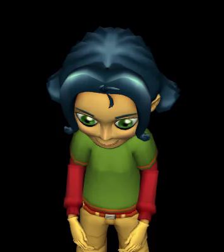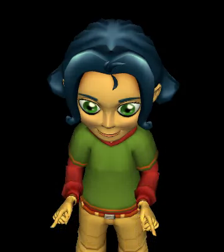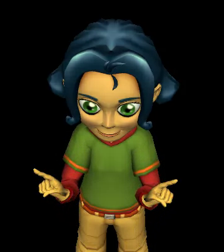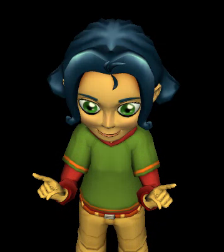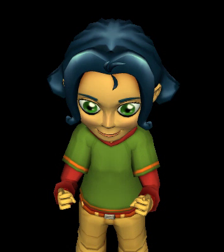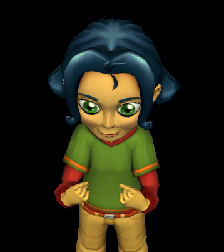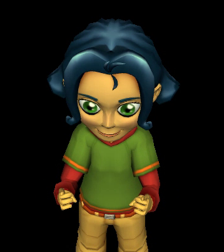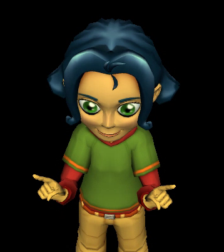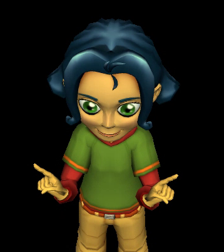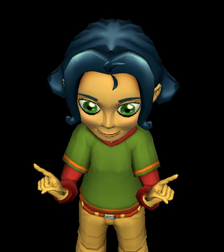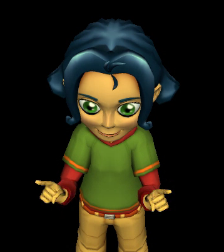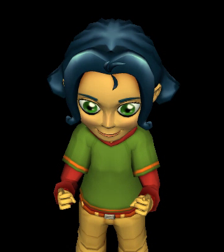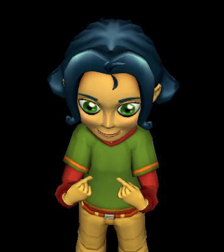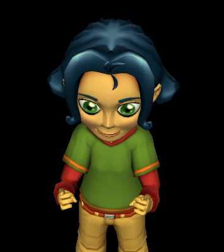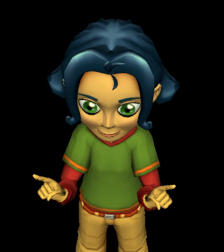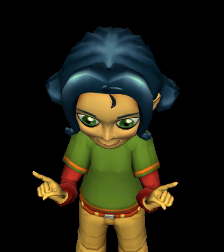موسيقى